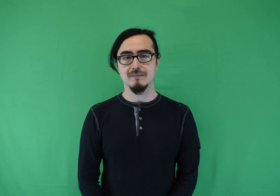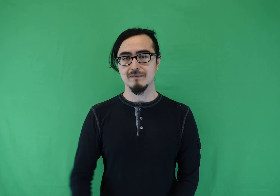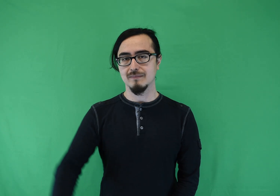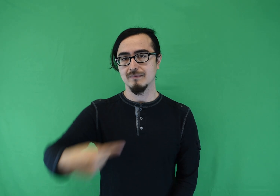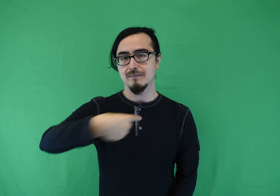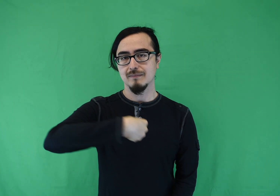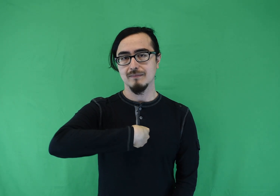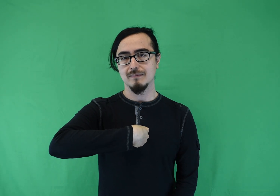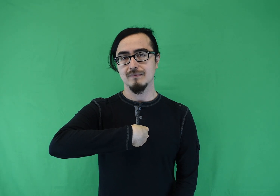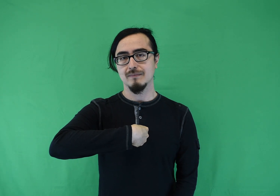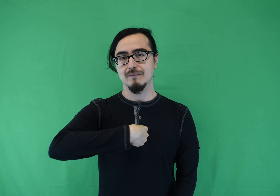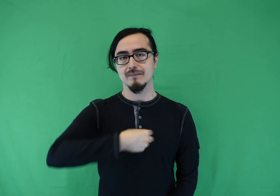yo